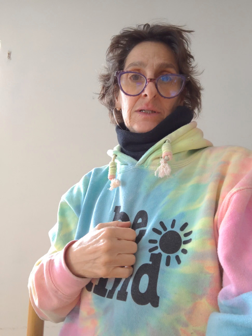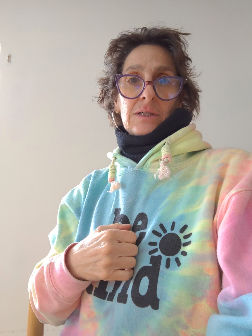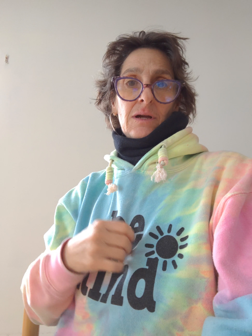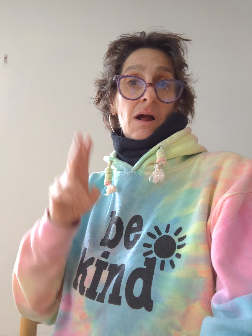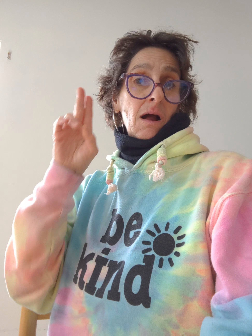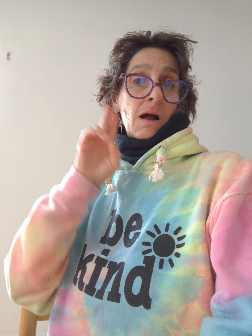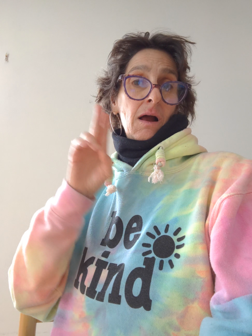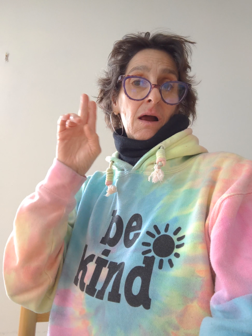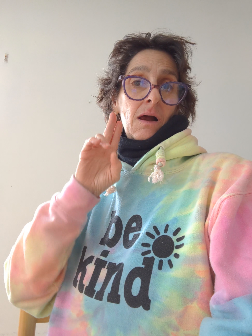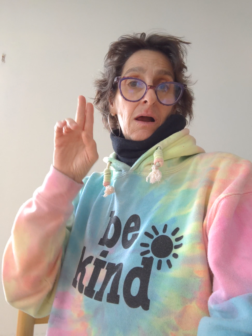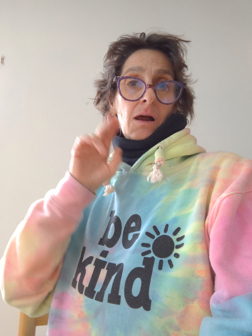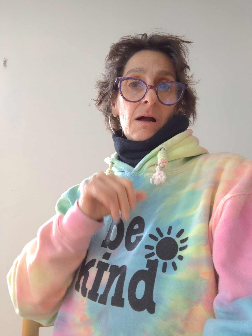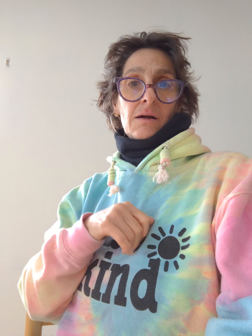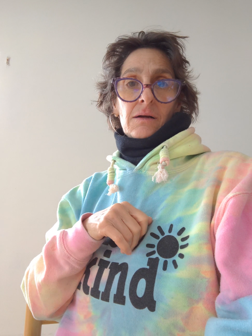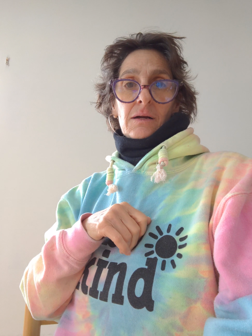uncle